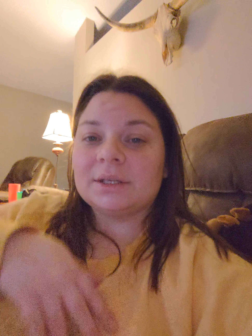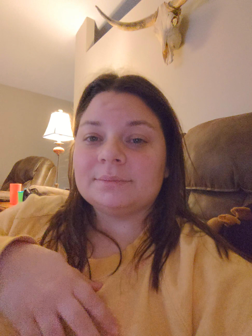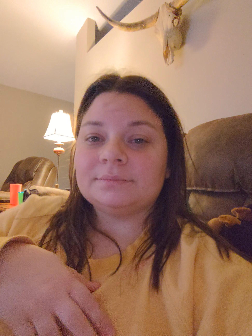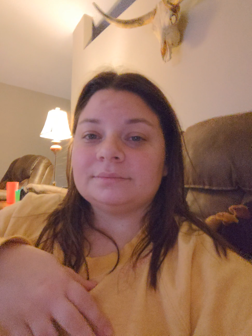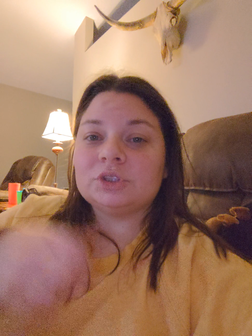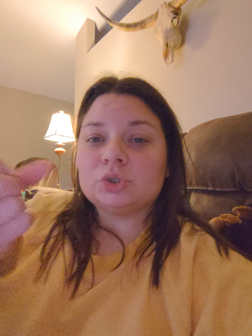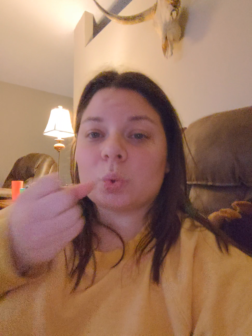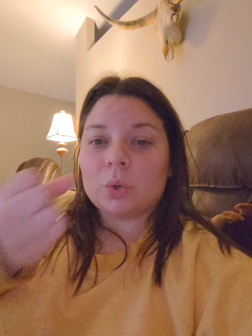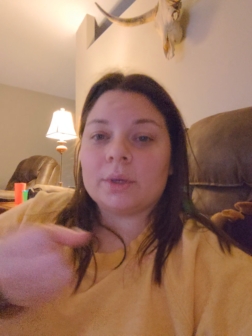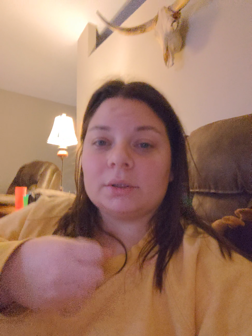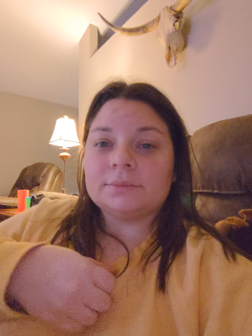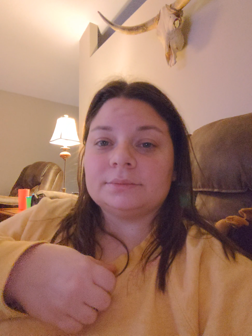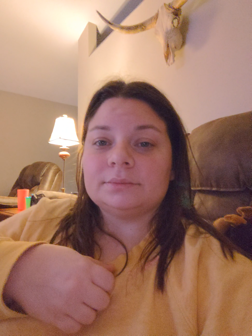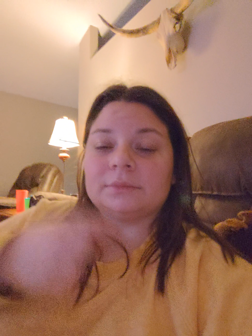drawer